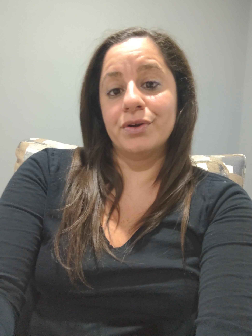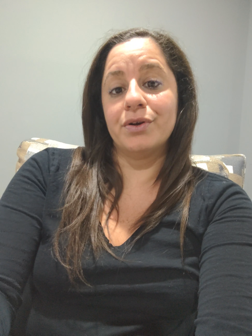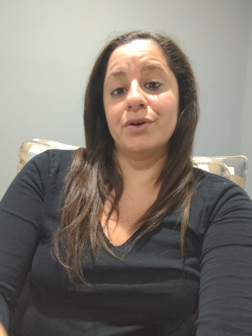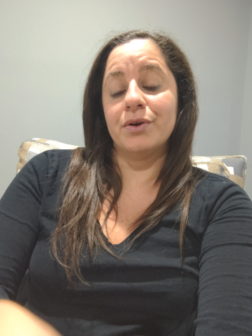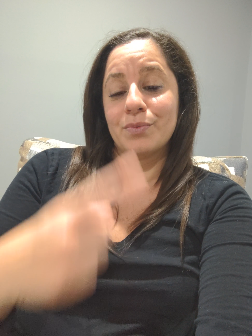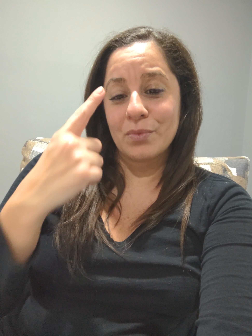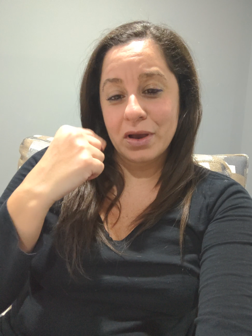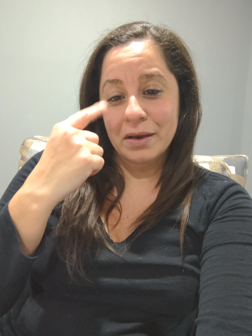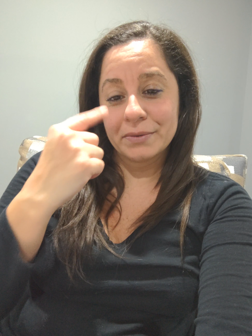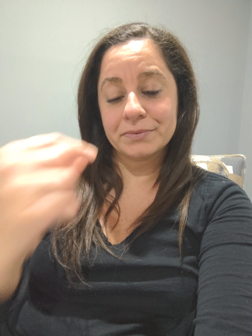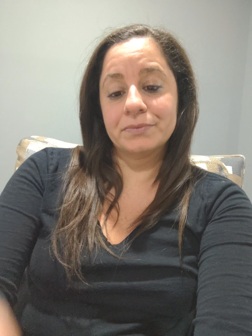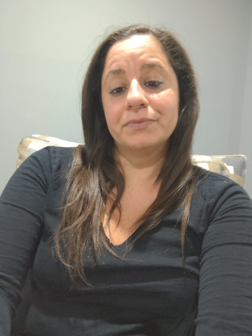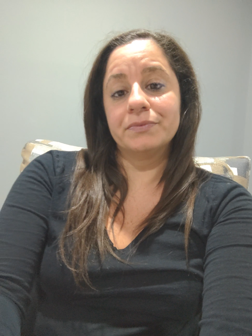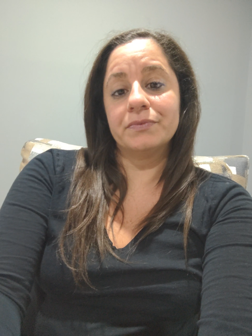cry